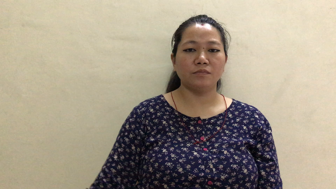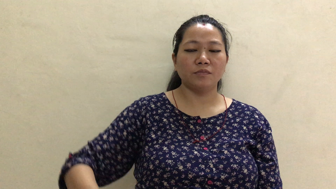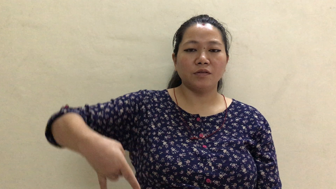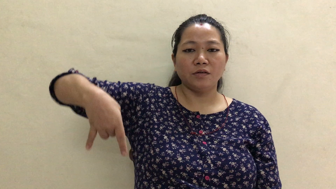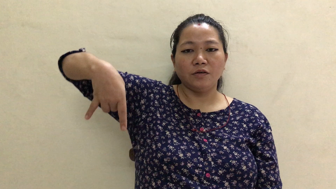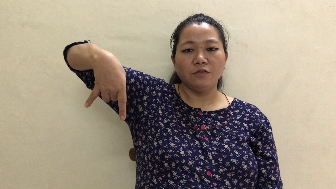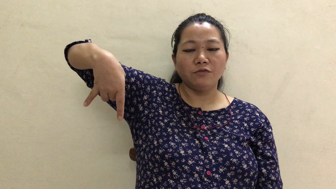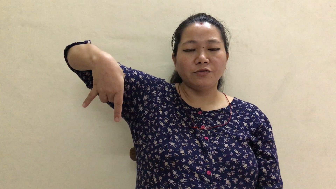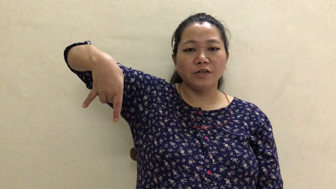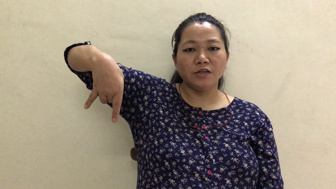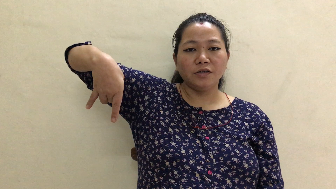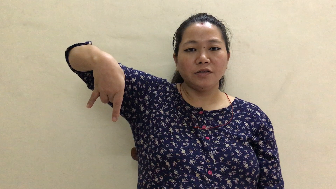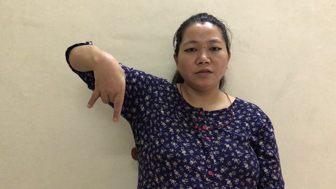फ